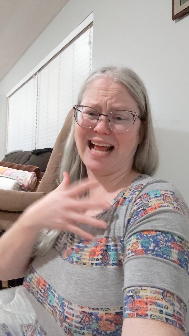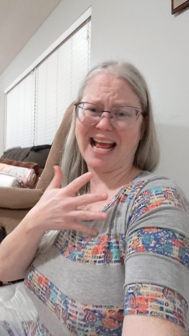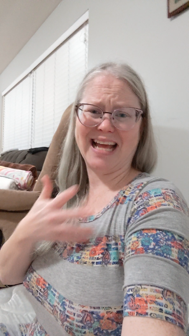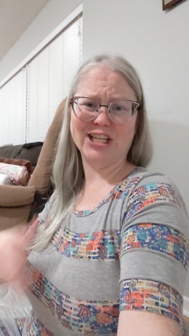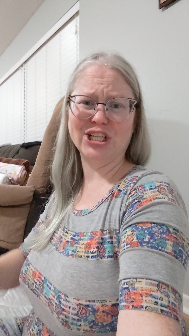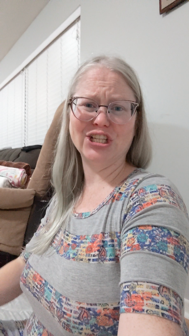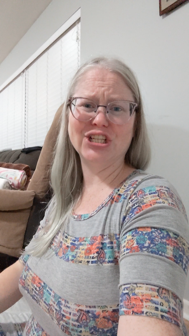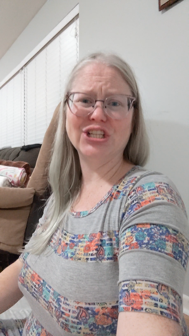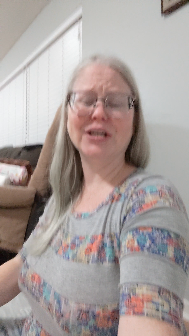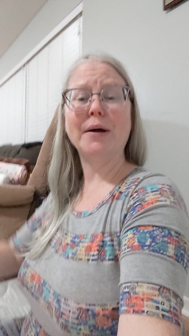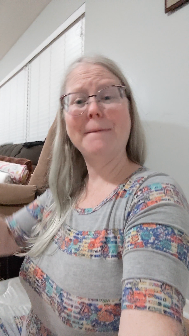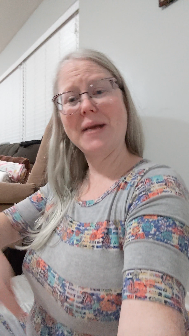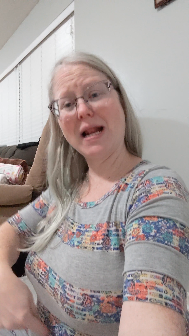belly button